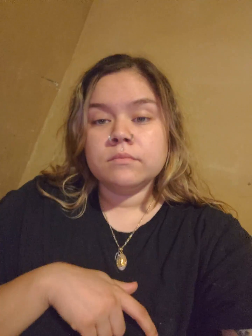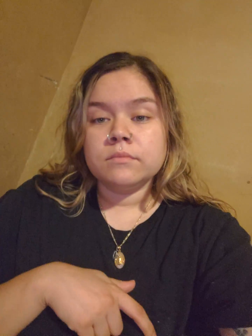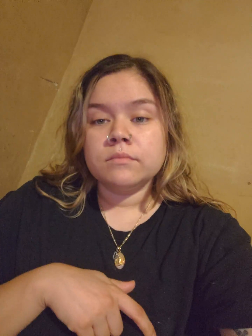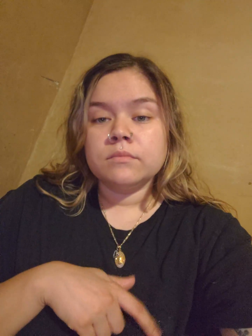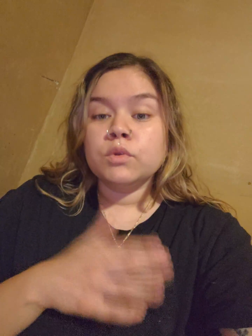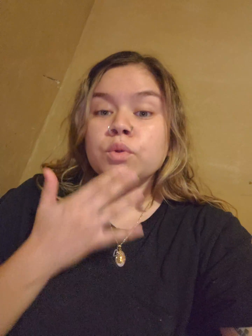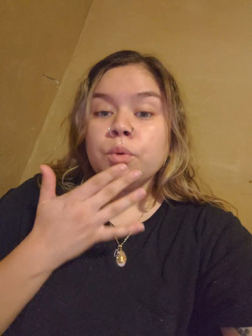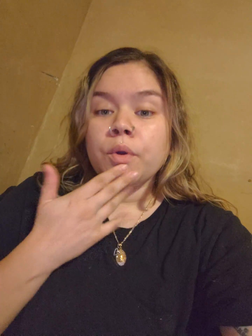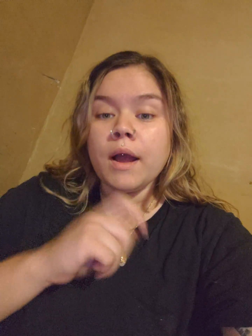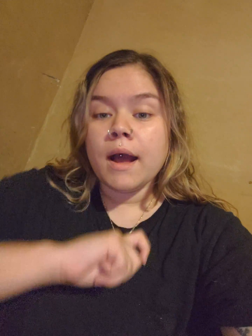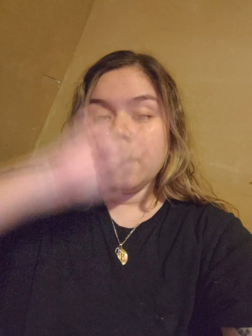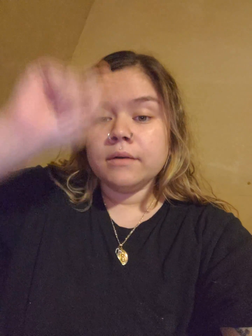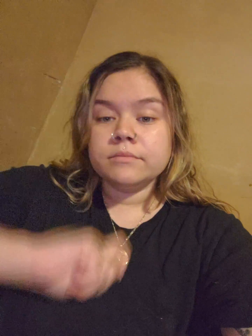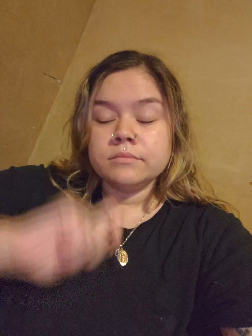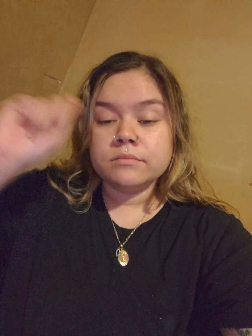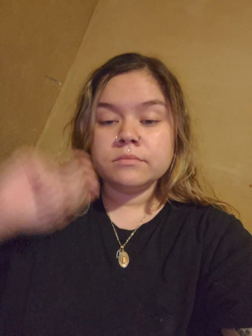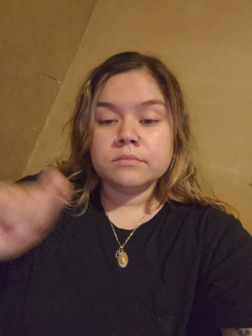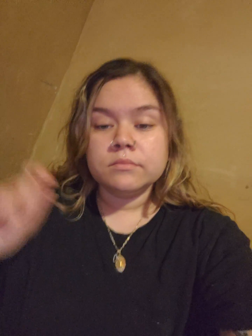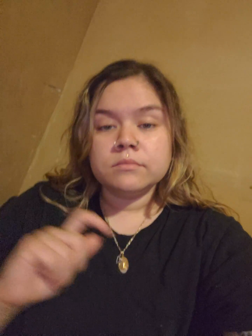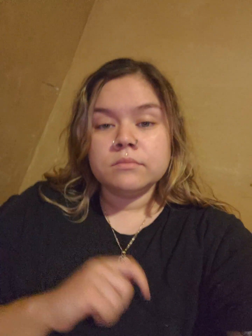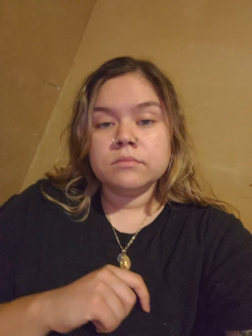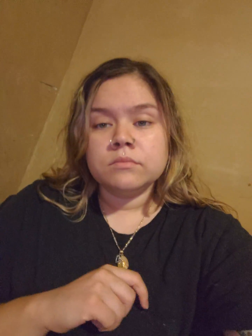crayon